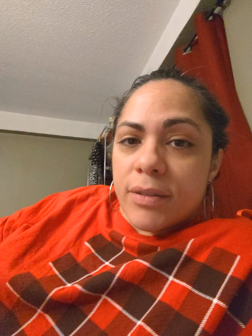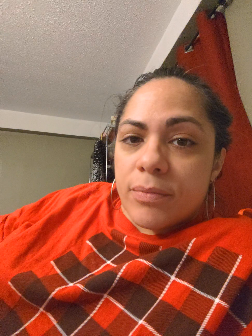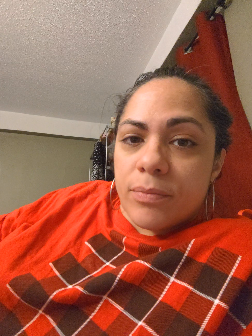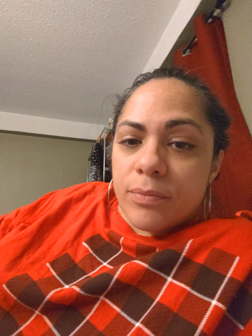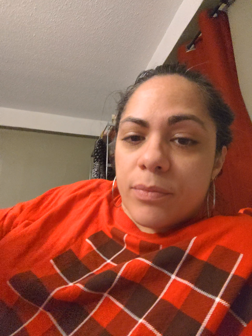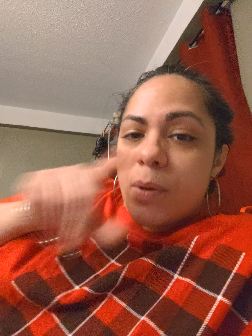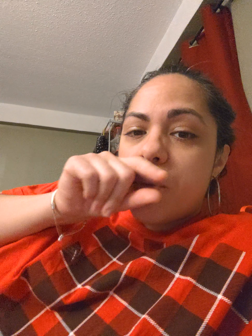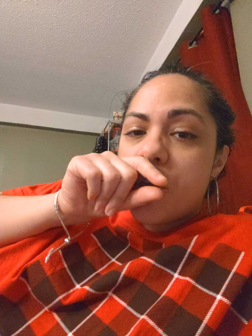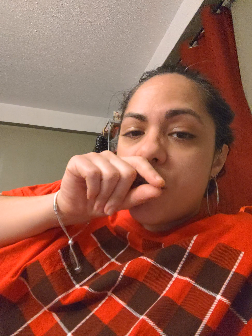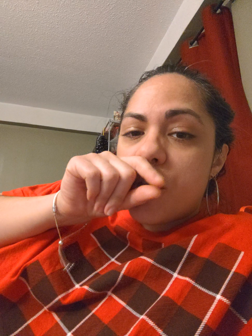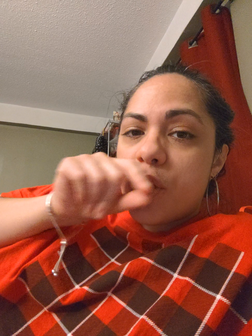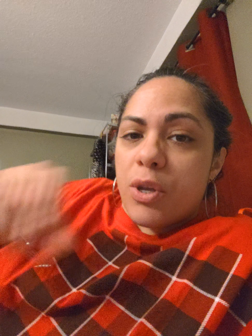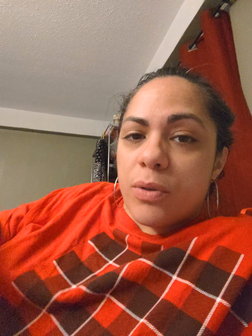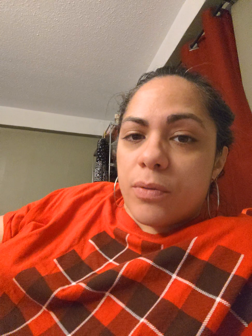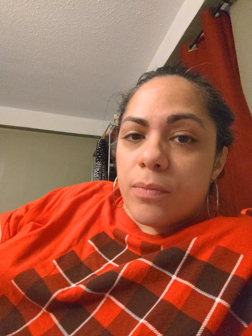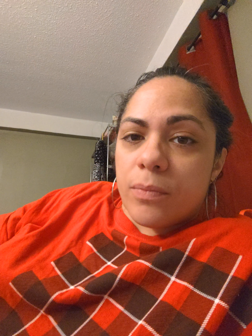bird